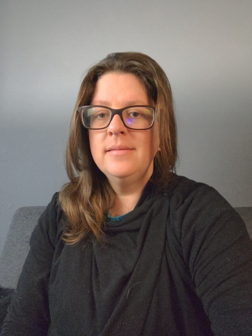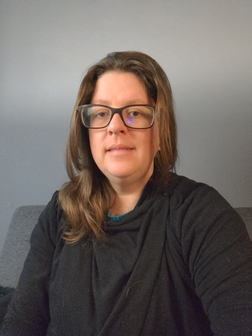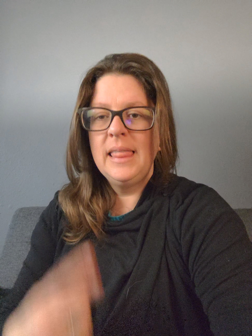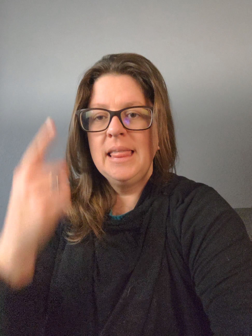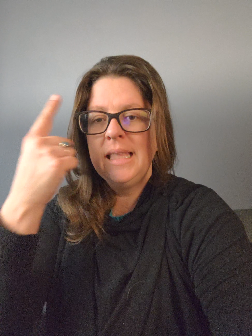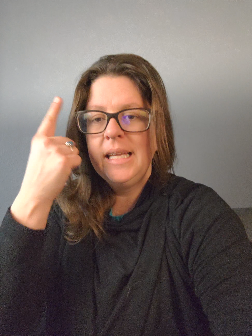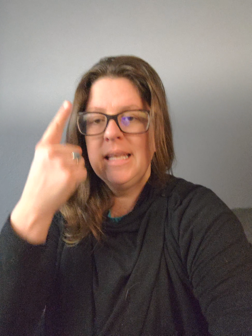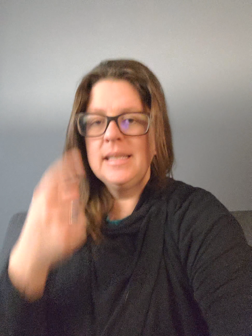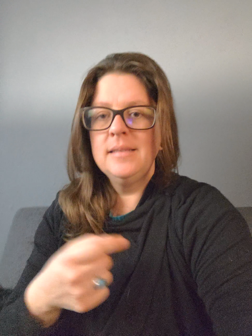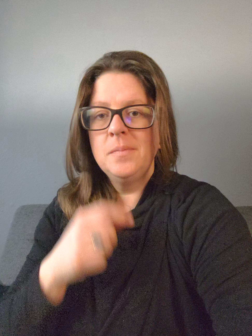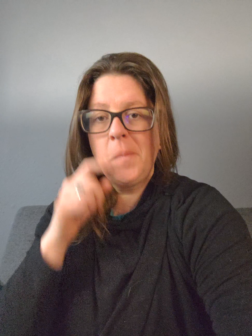think